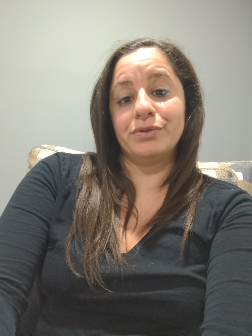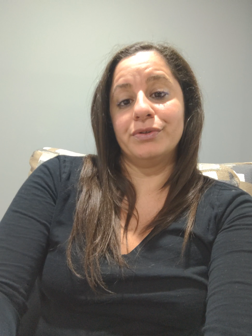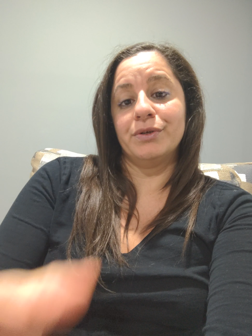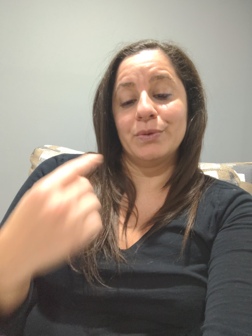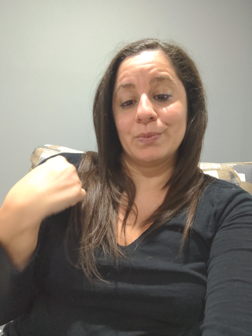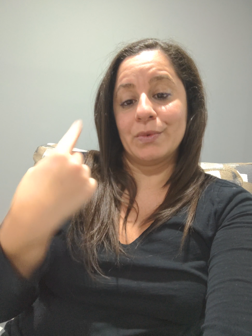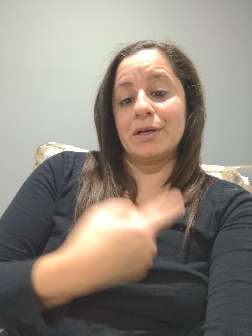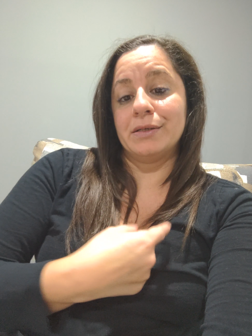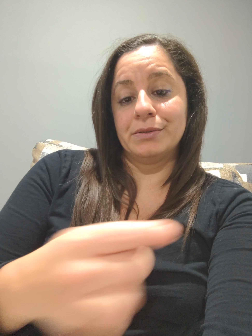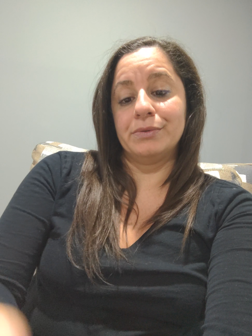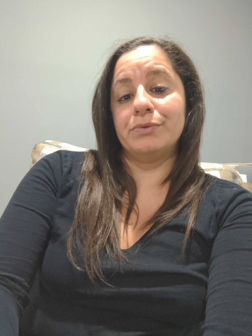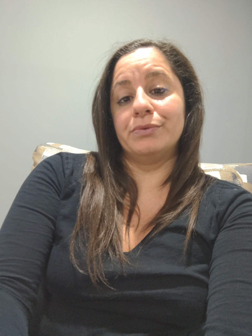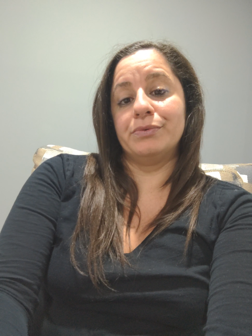we